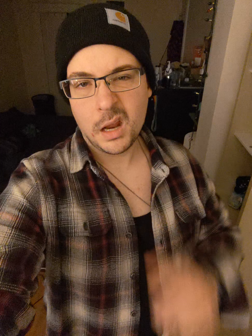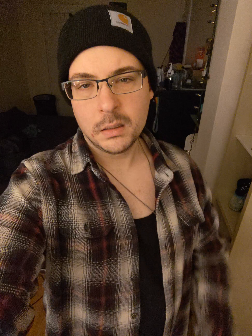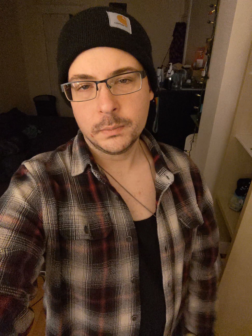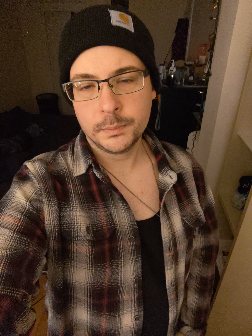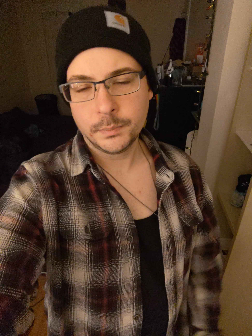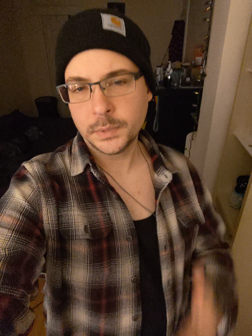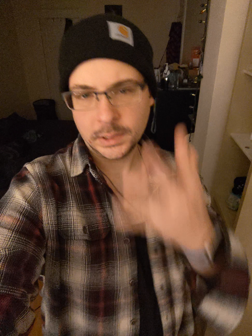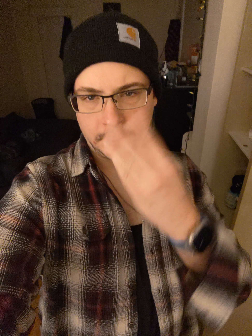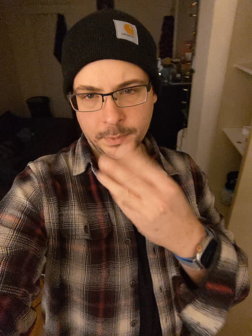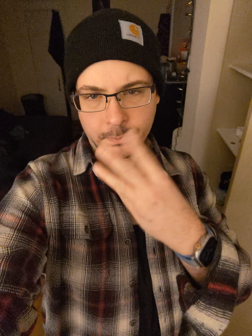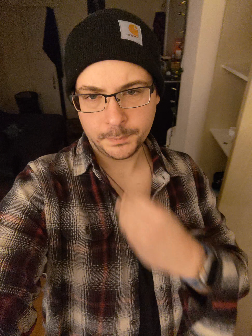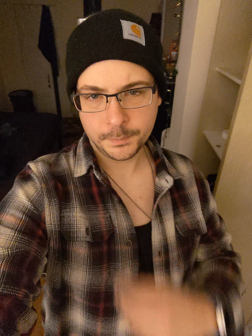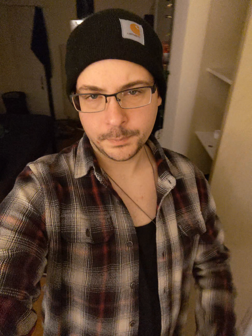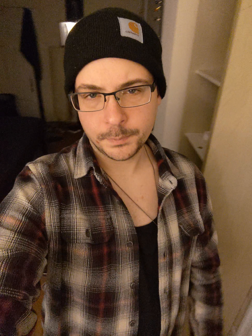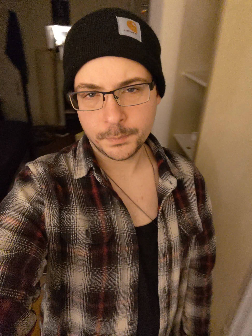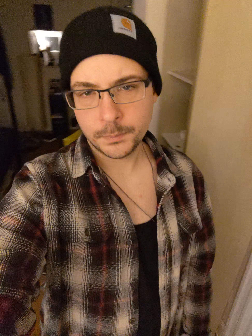sleepy